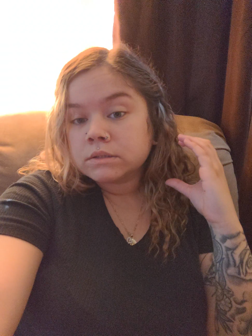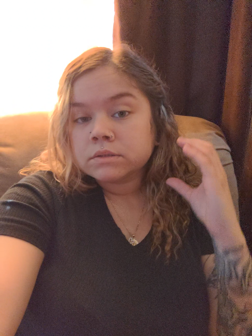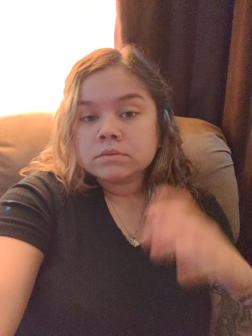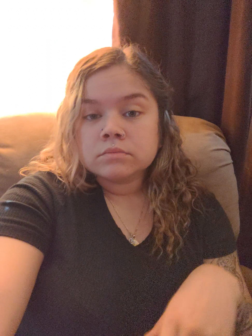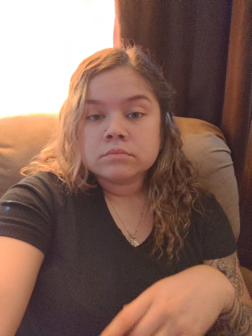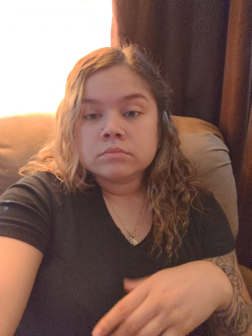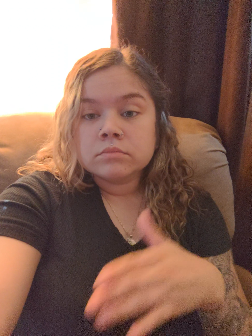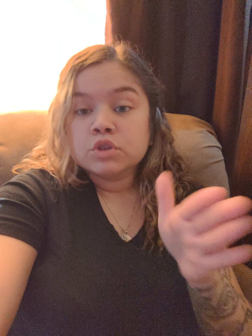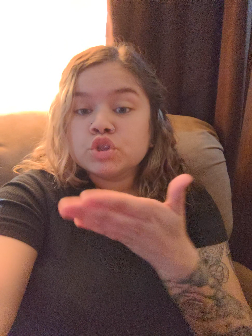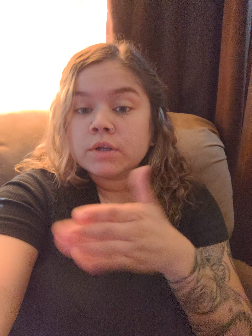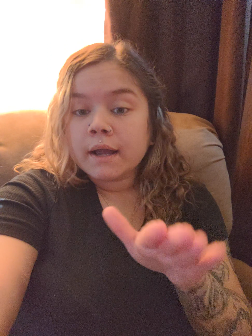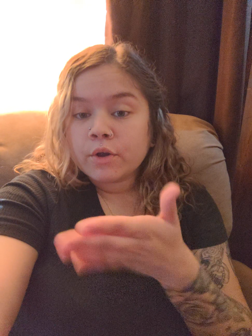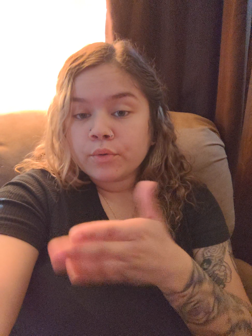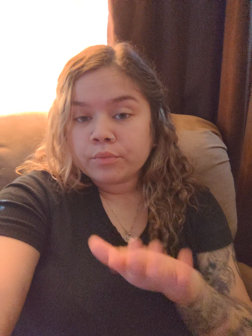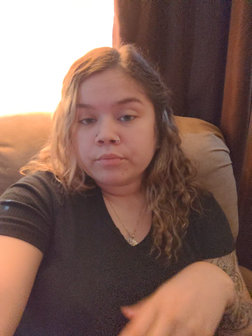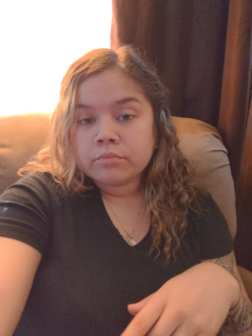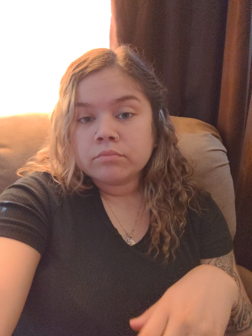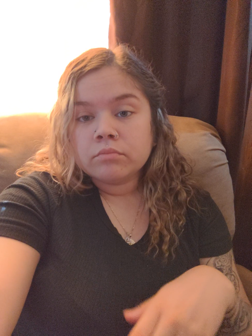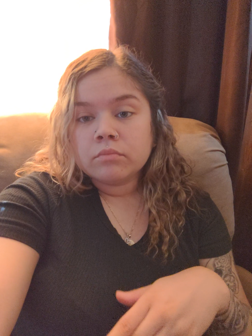share